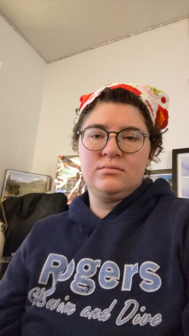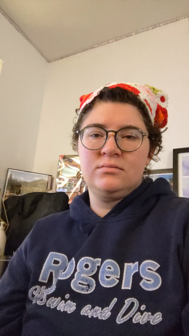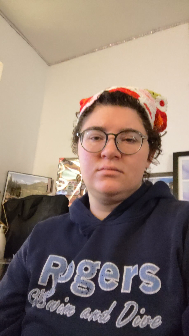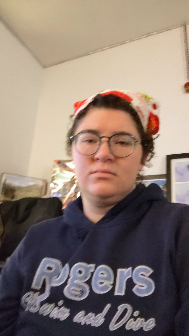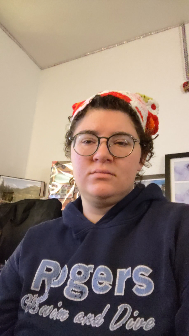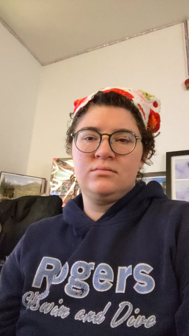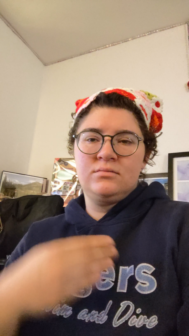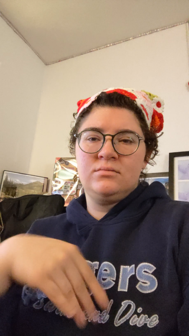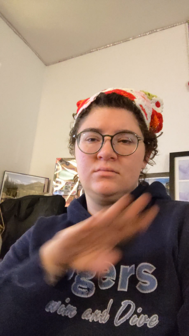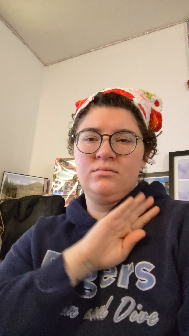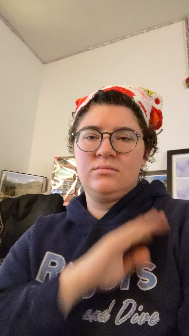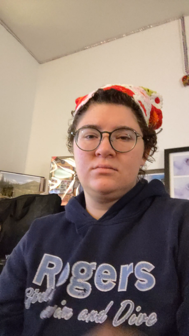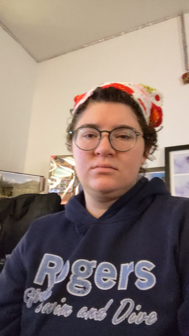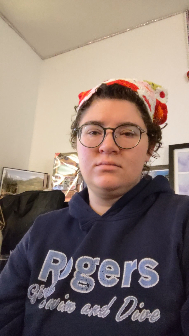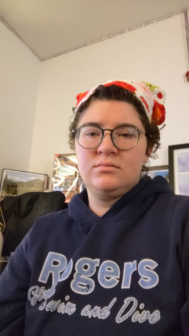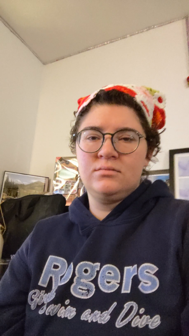scarf